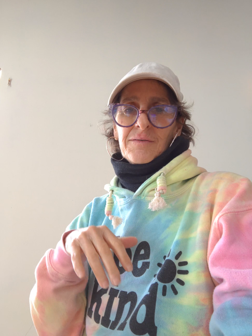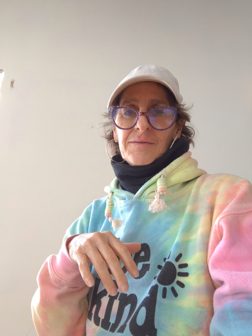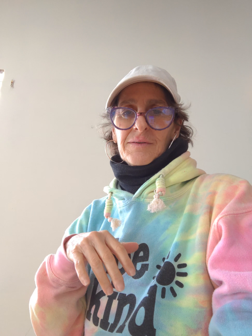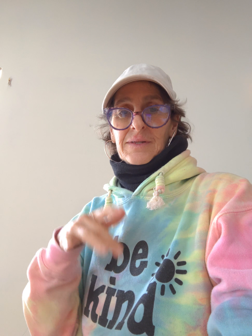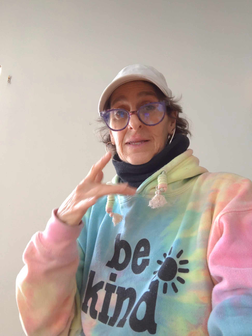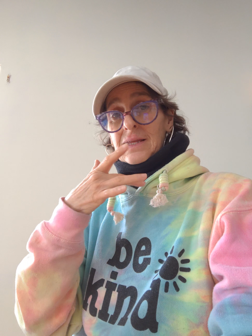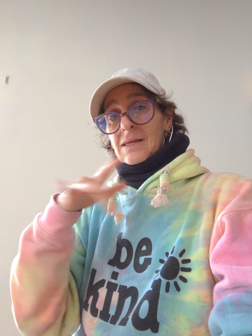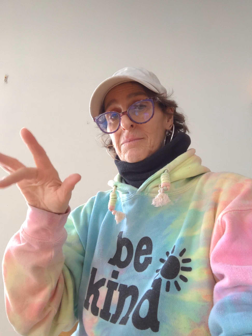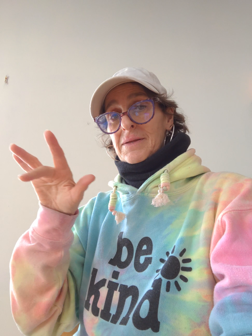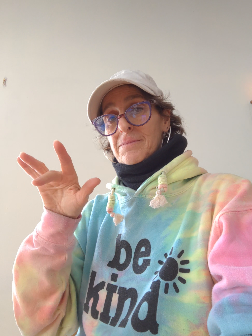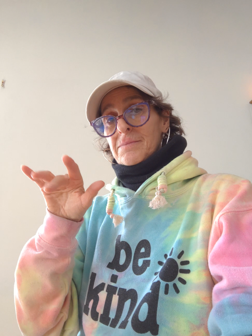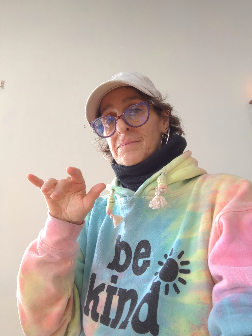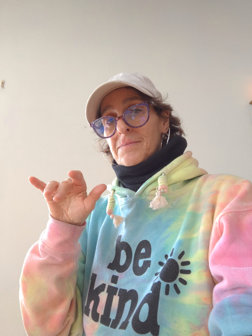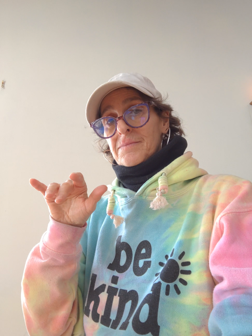empty